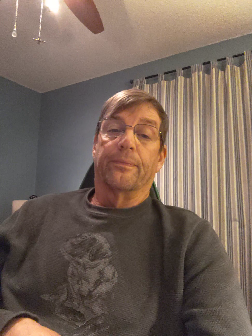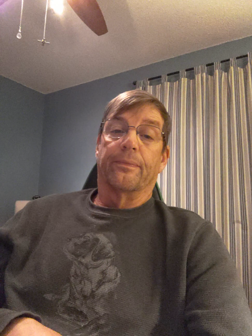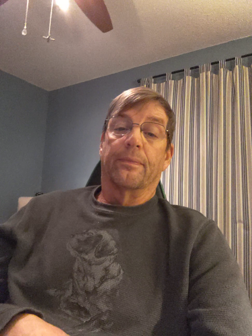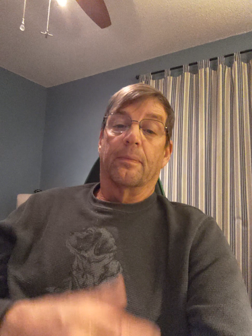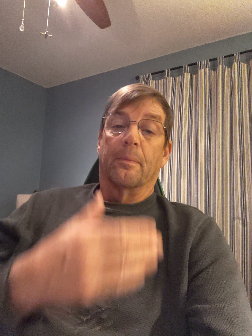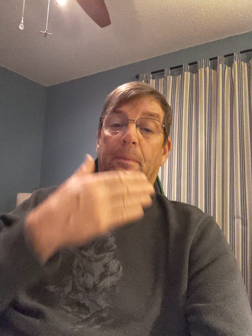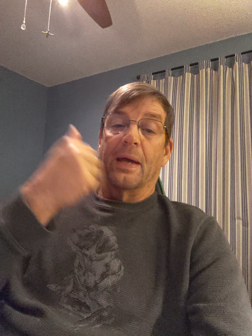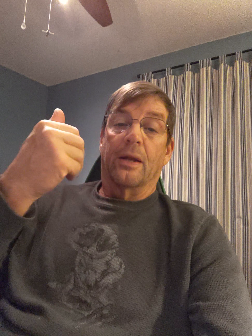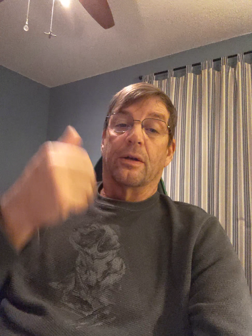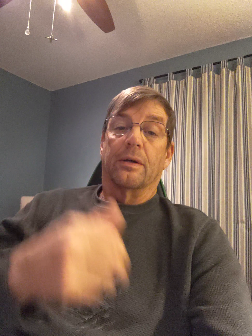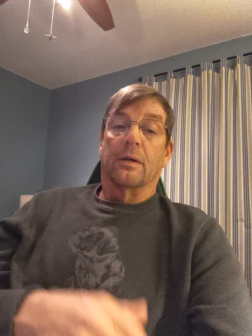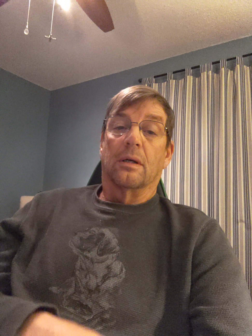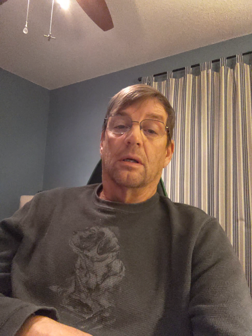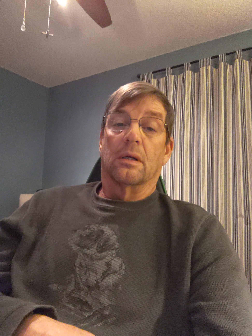better